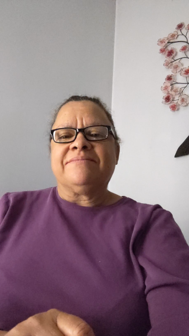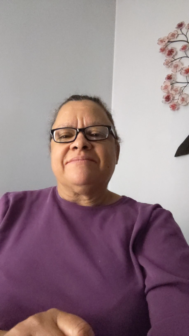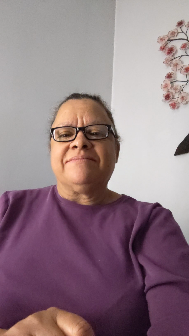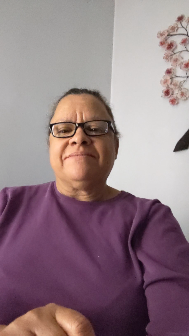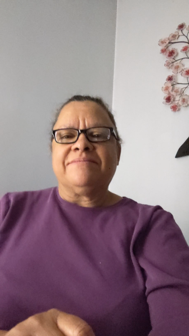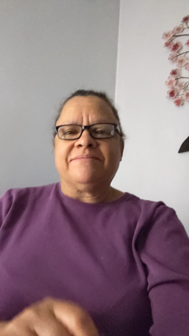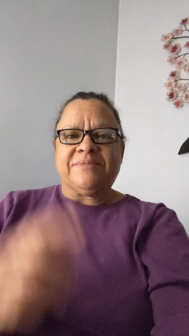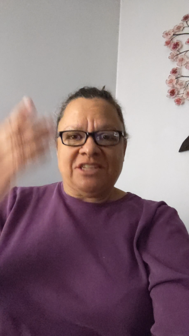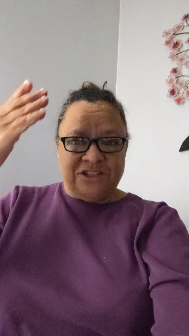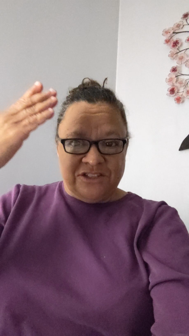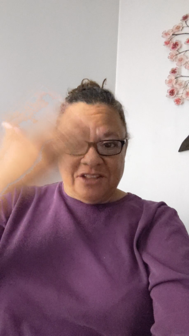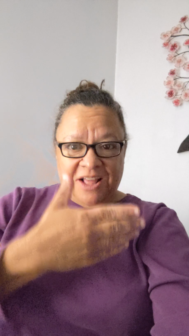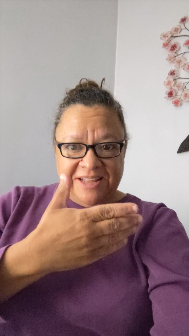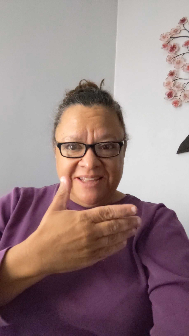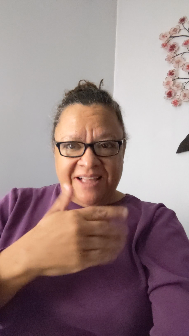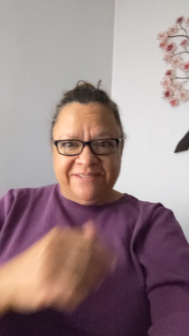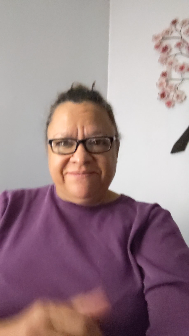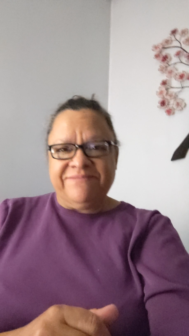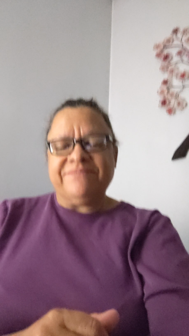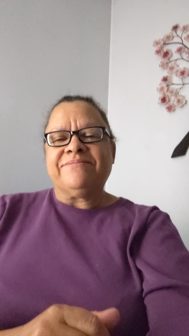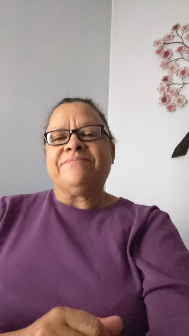dark